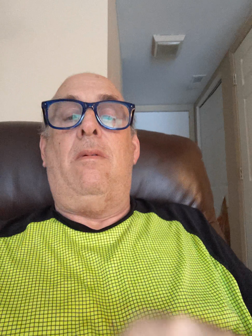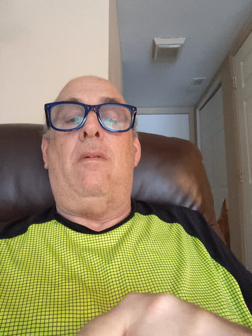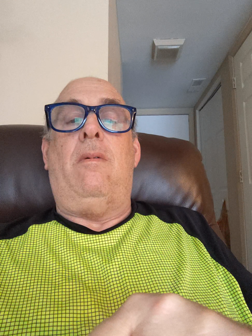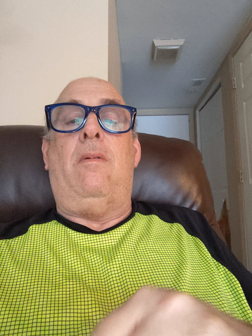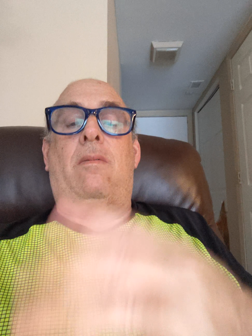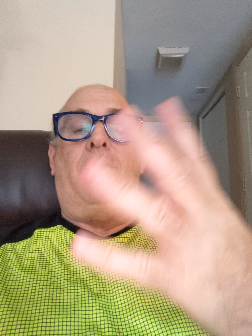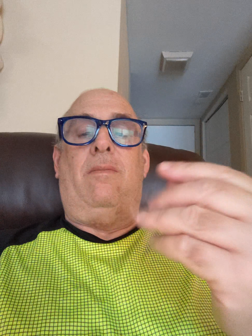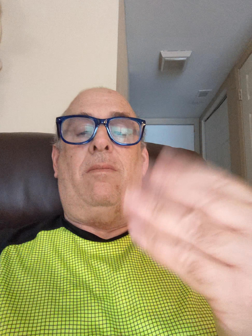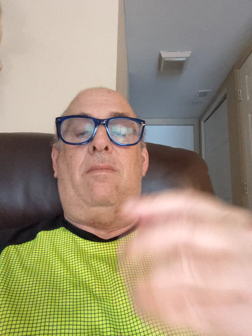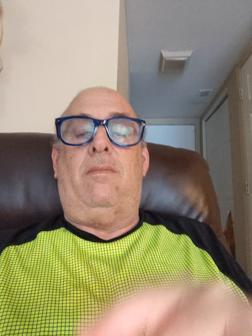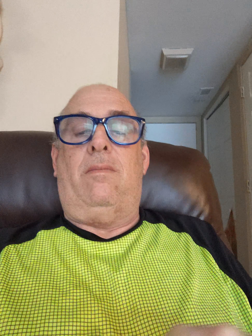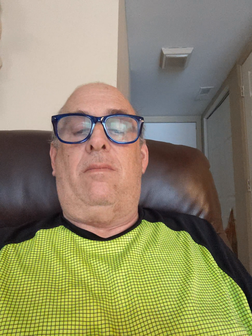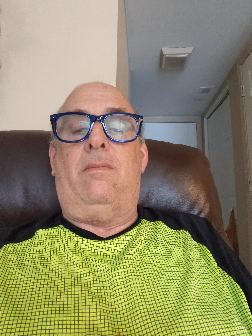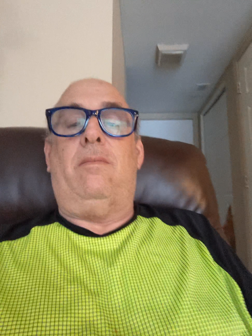wet